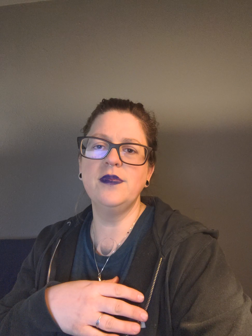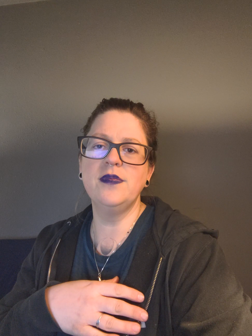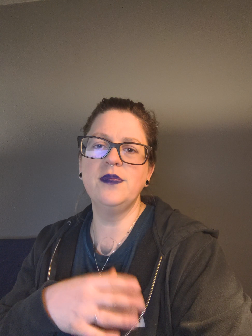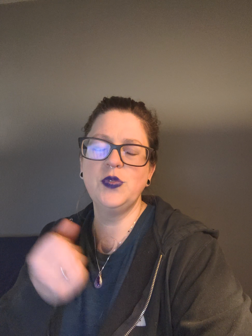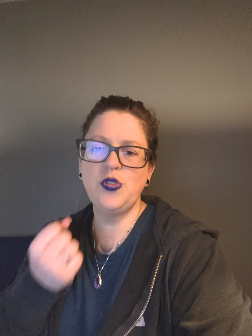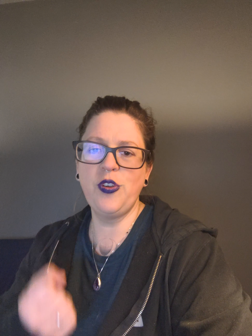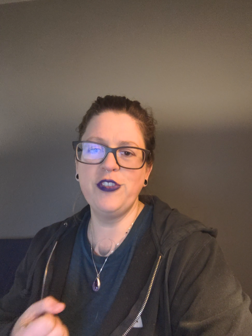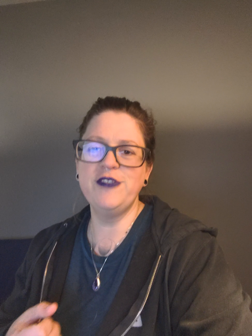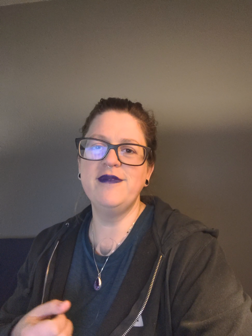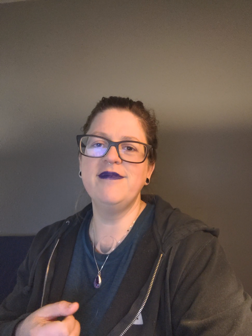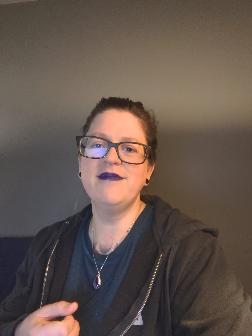drawer